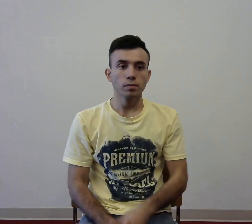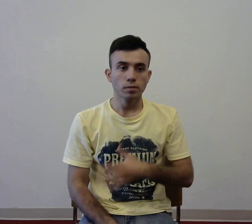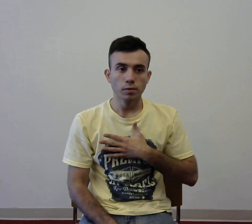mən